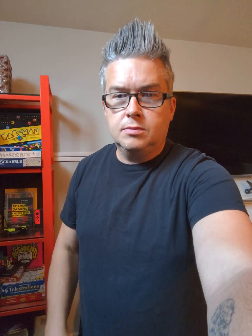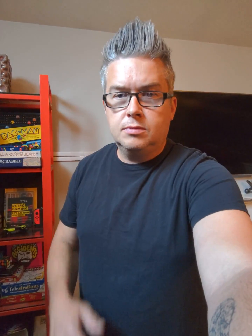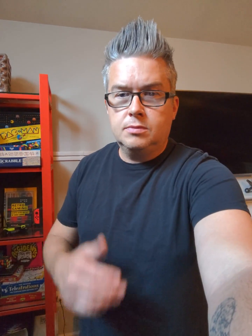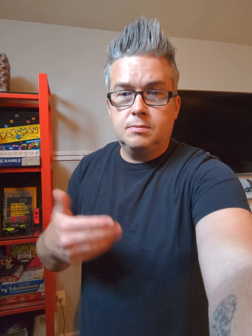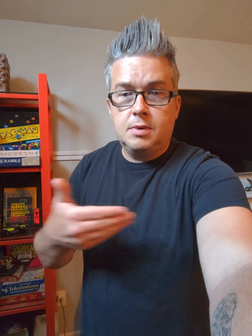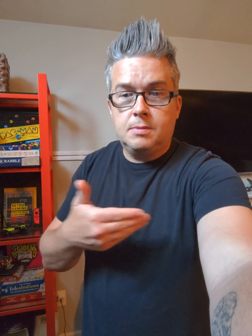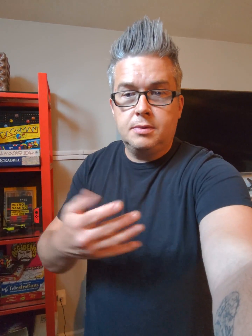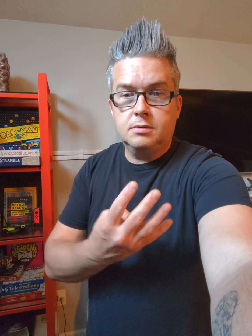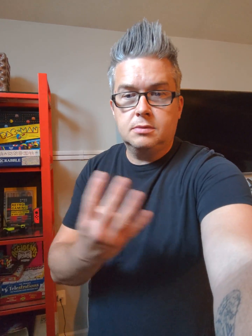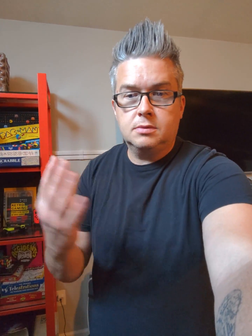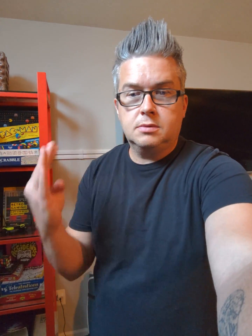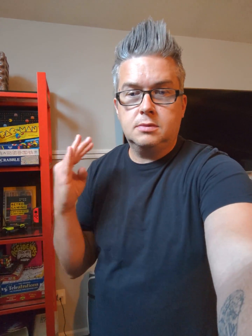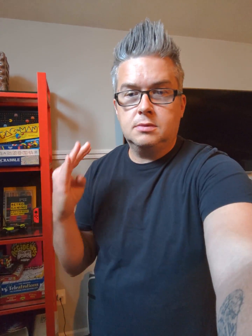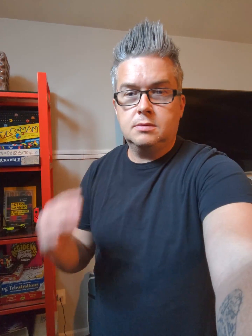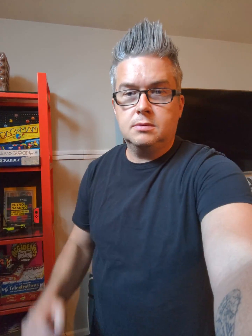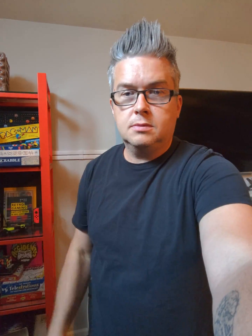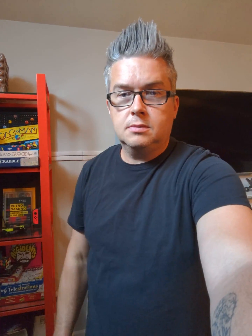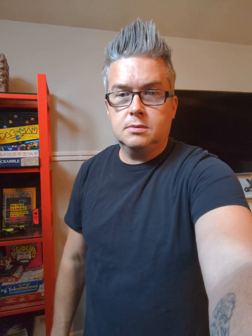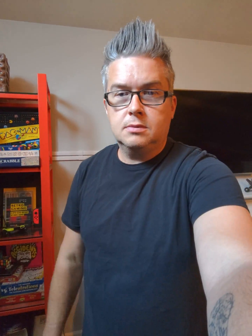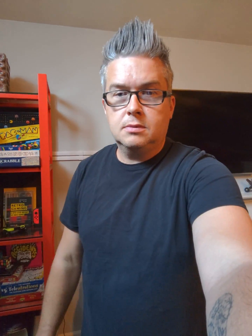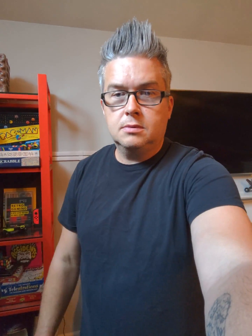crib